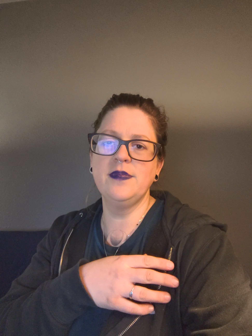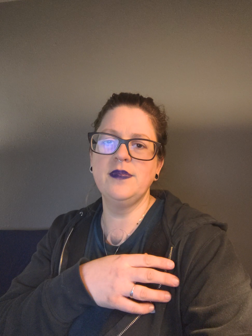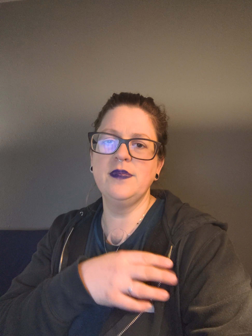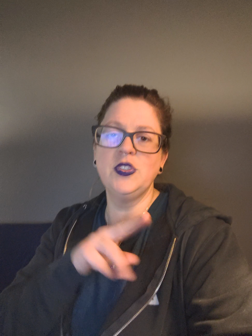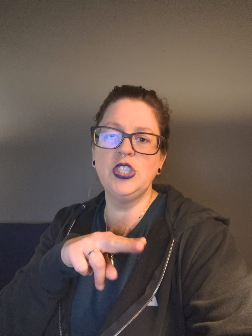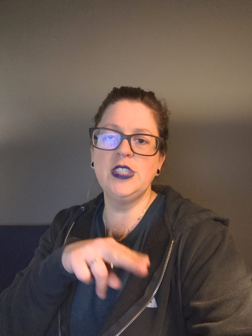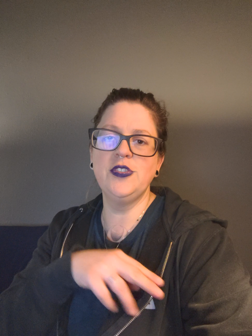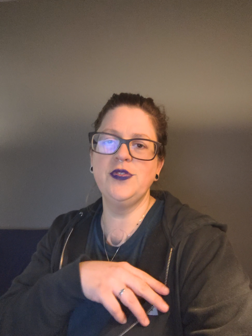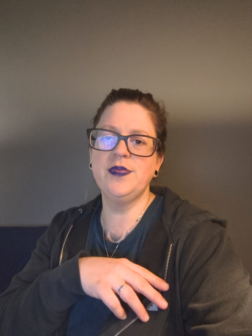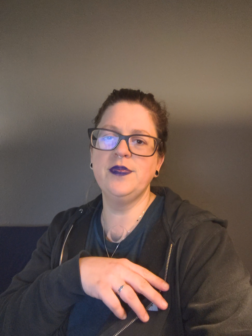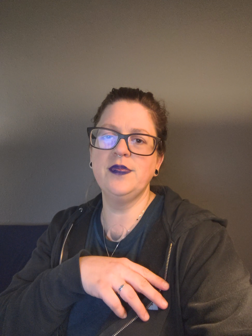chair